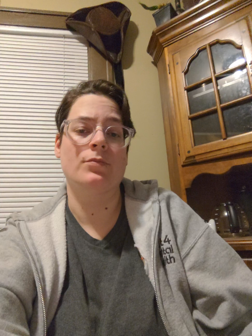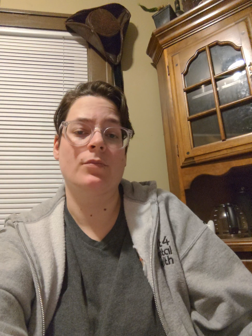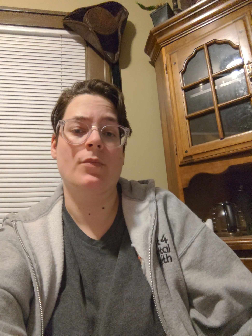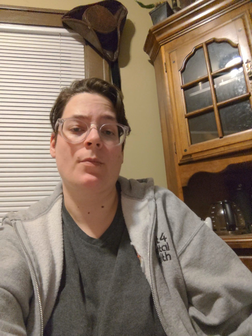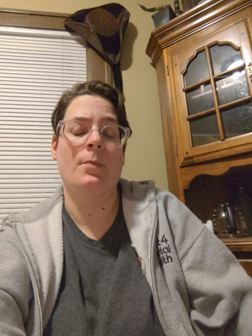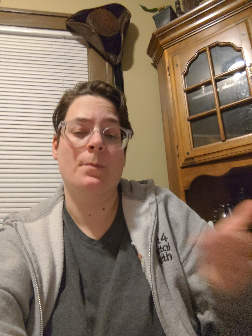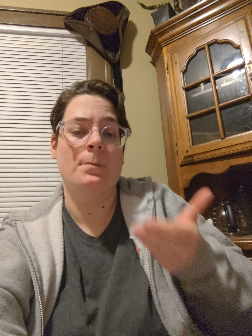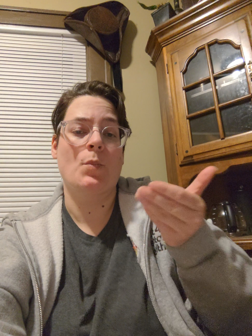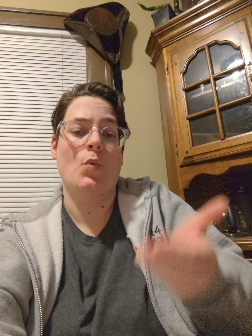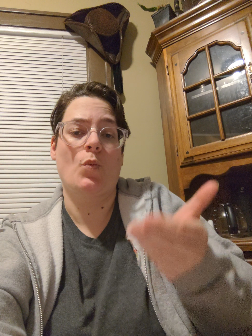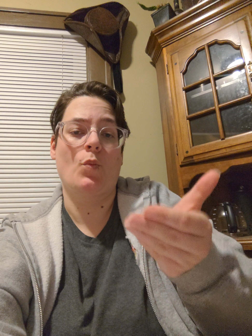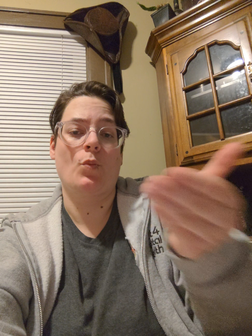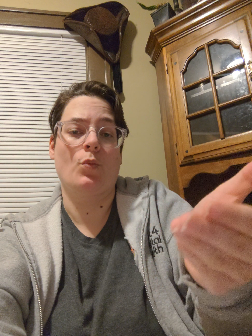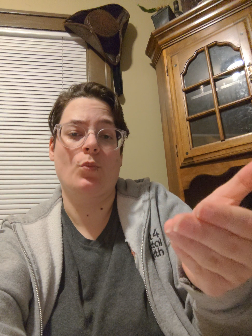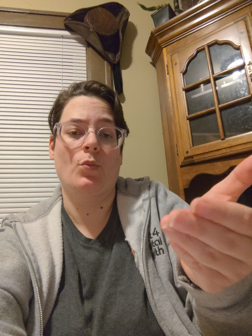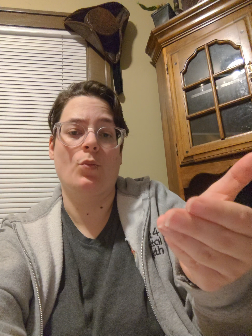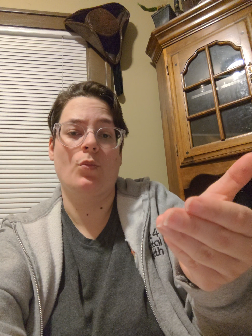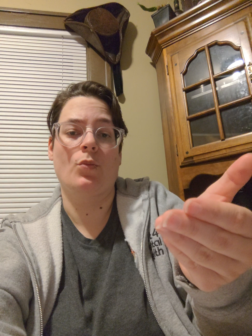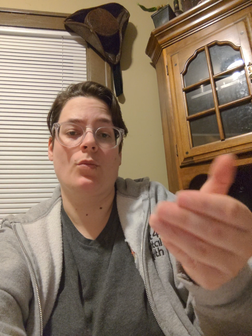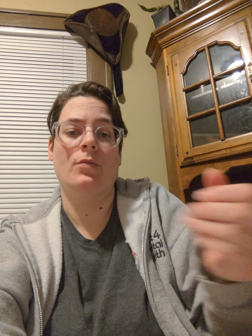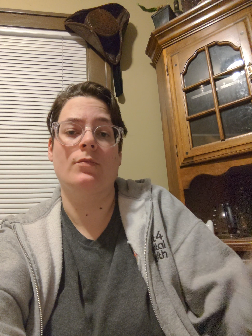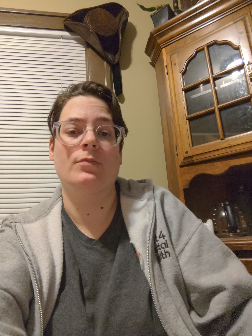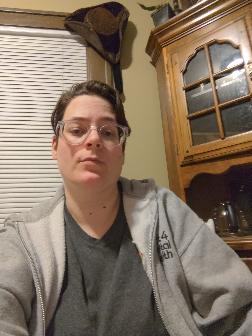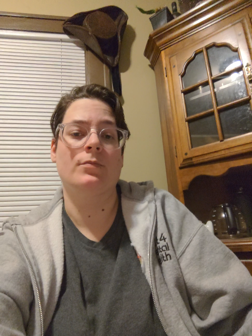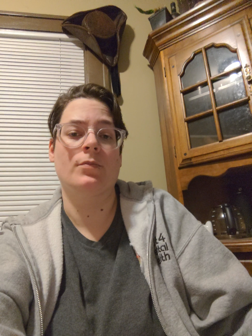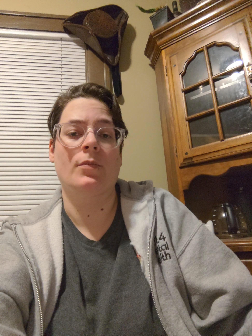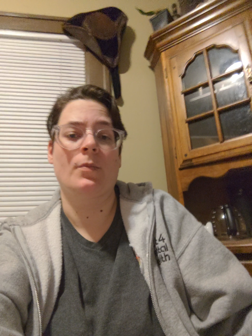boat